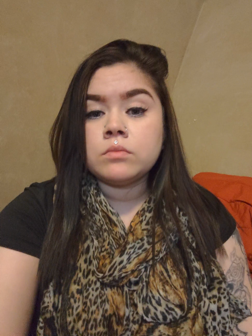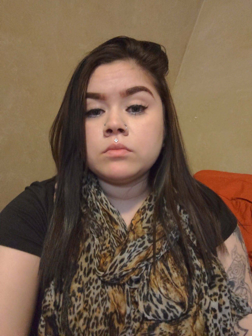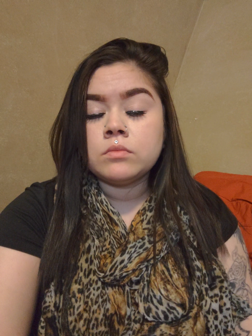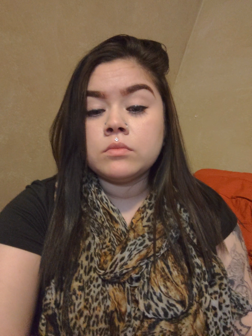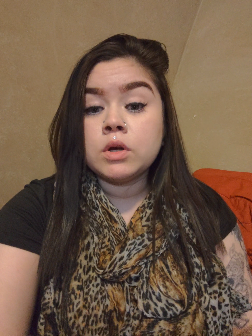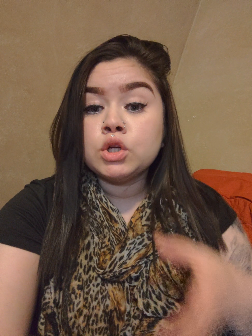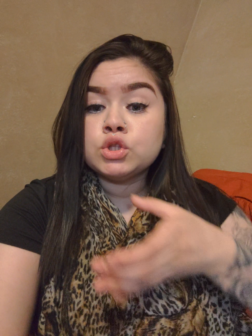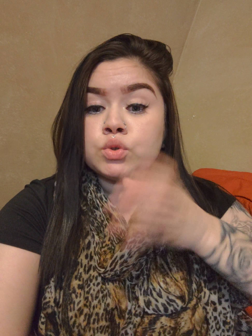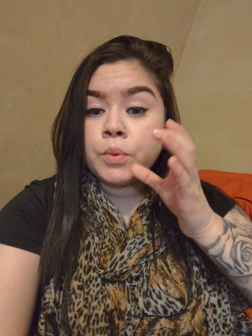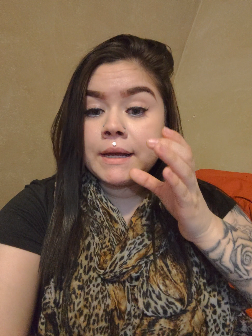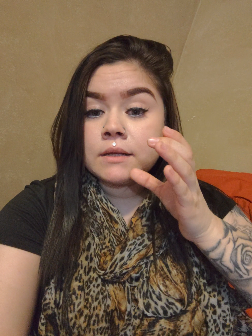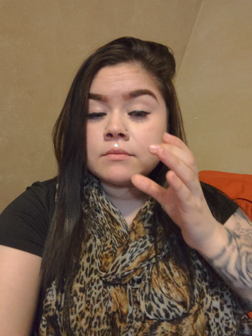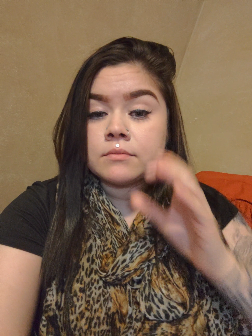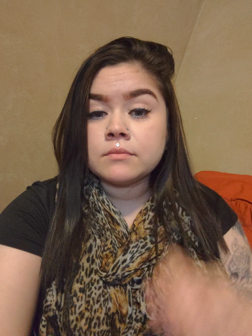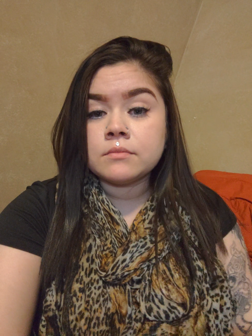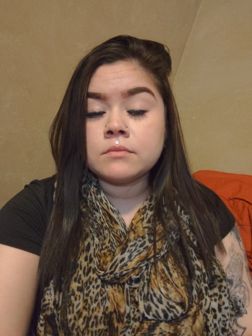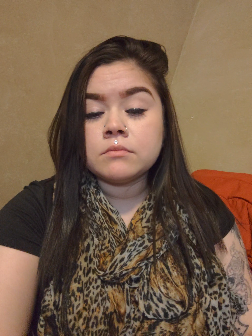drink